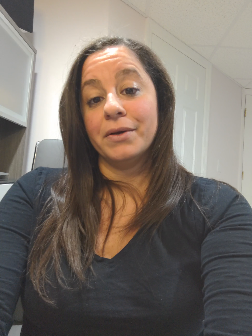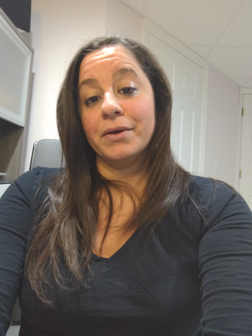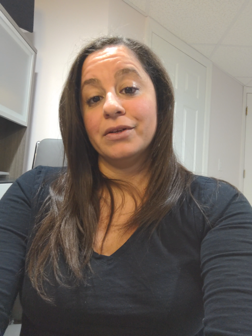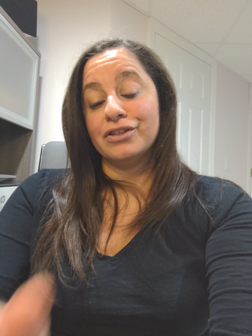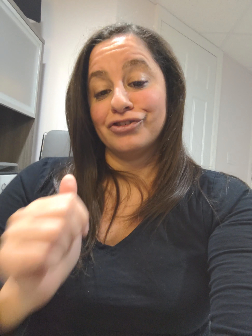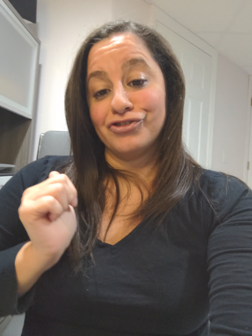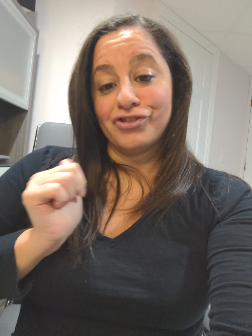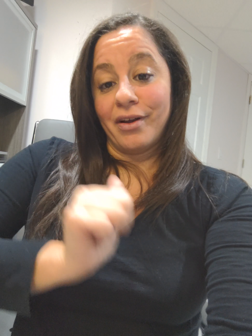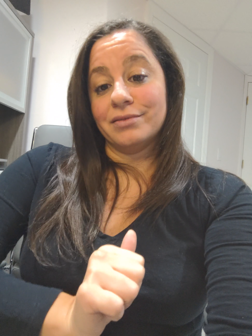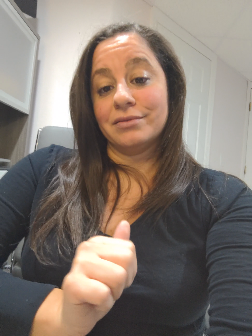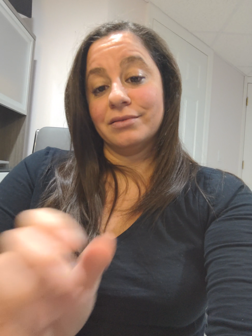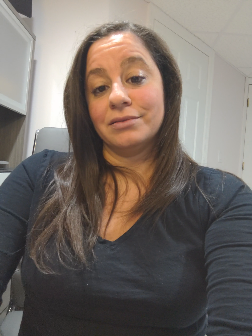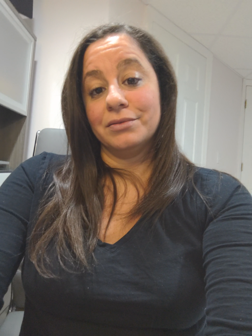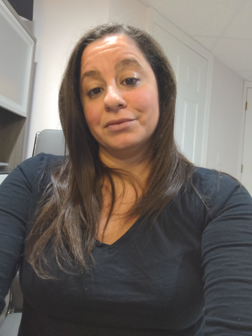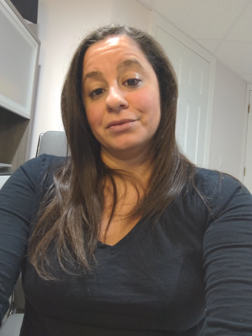jacket